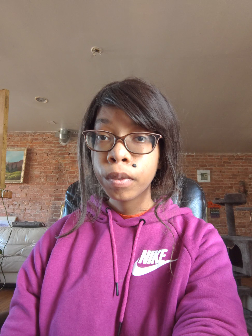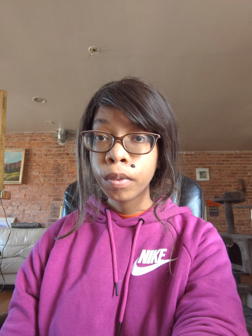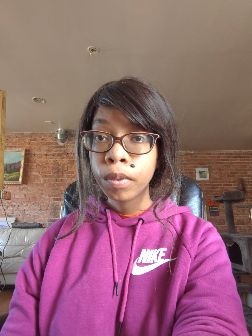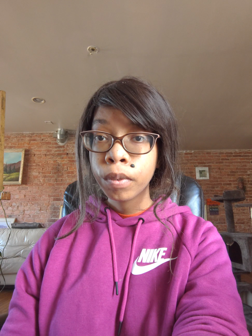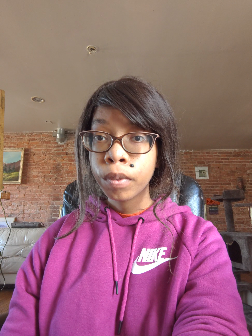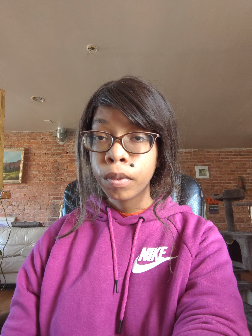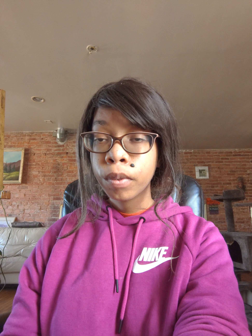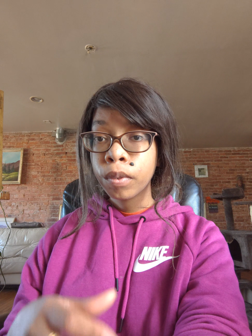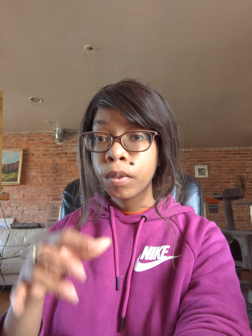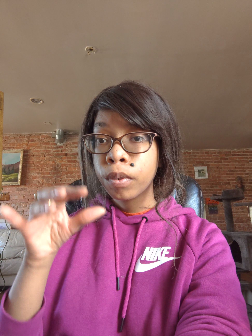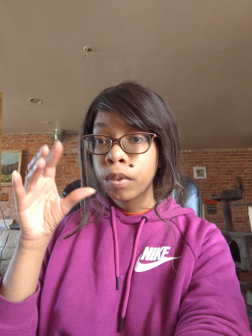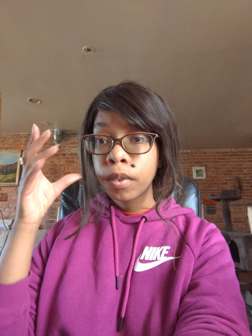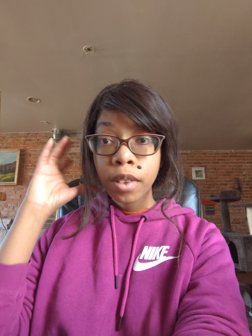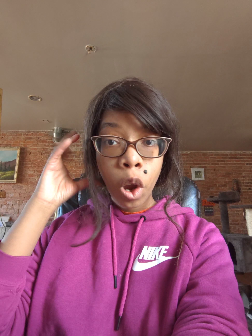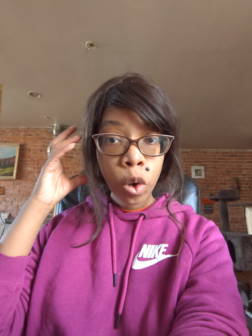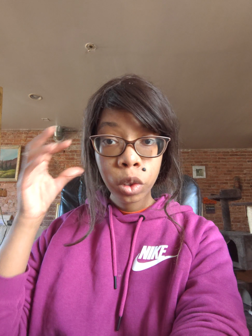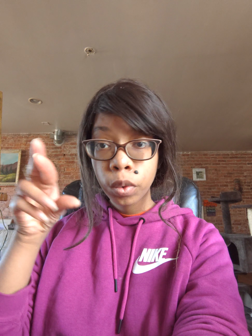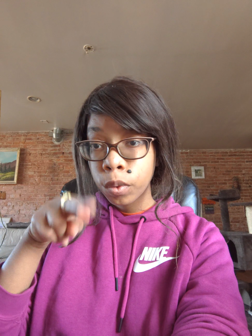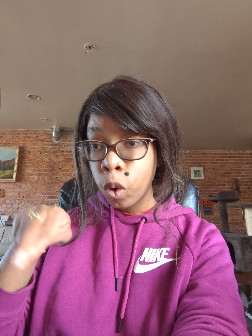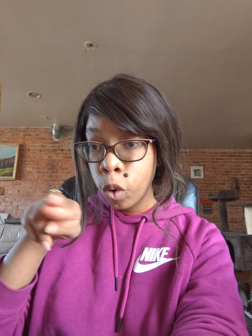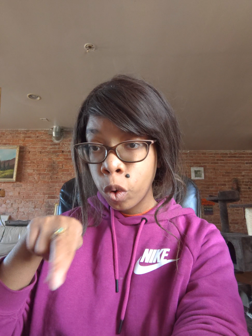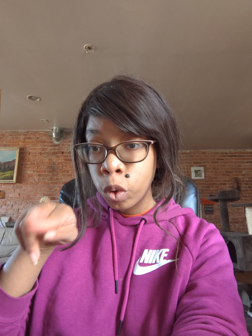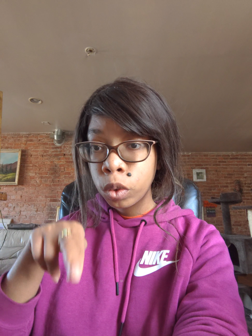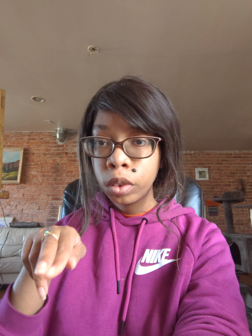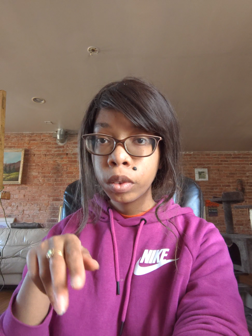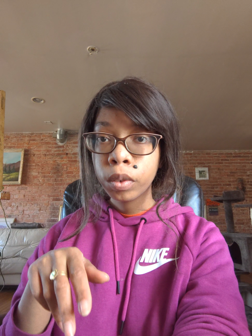radio